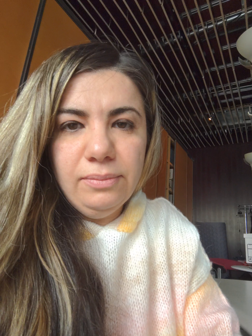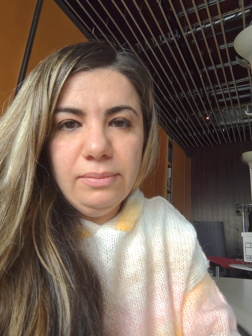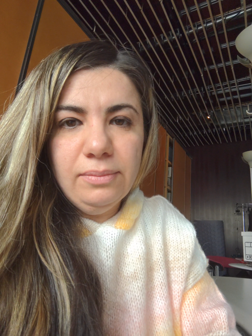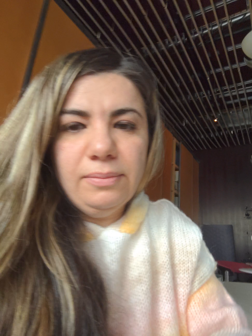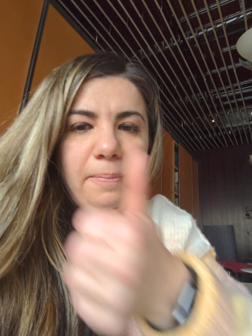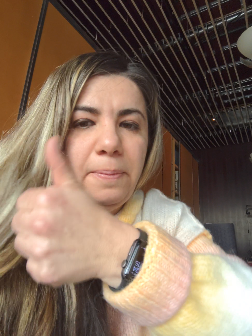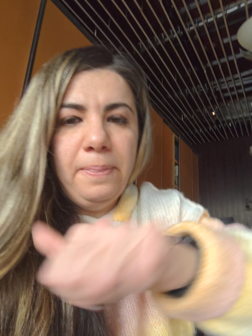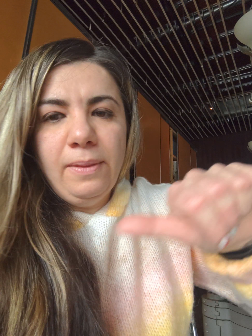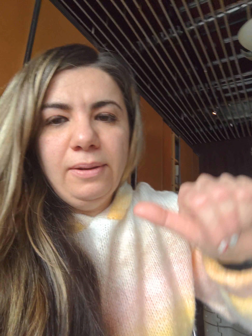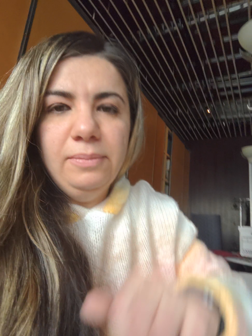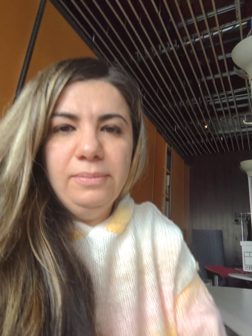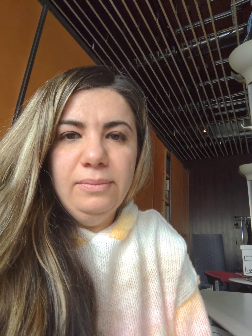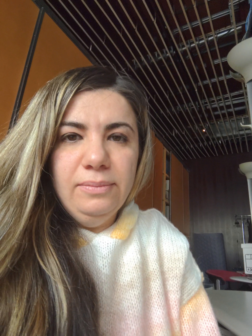any